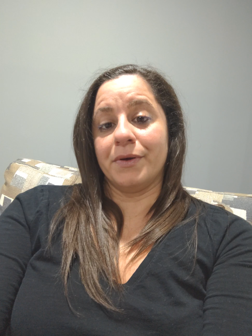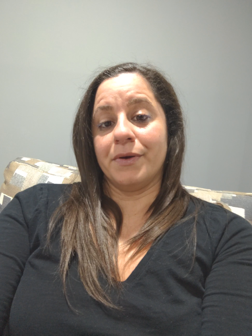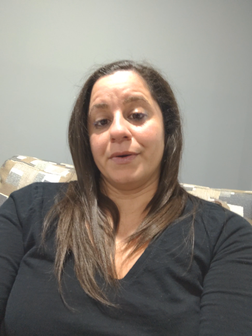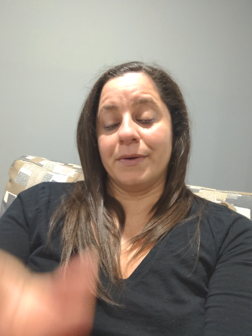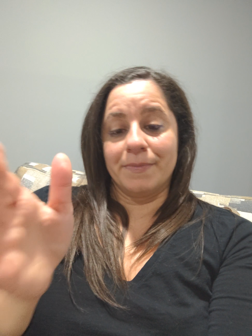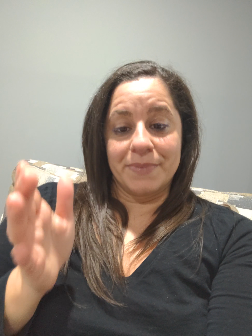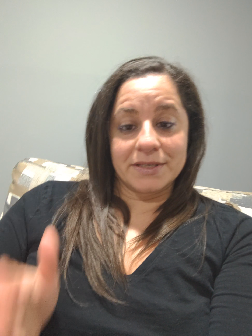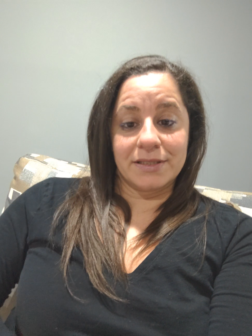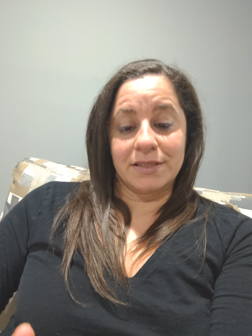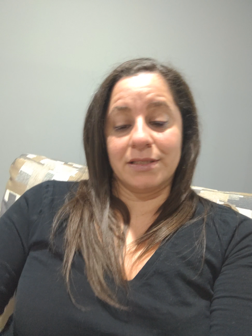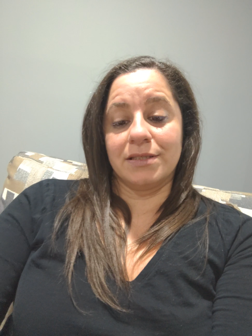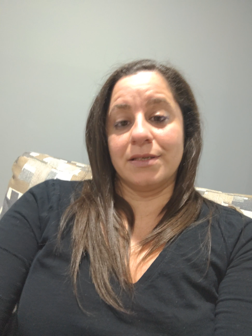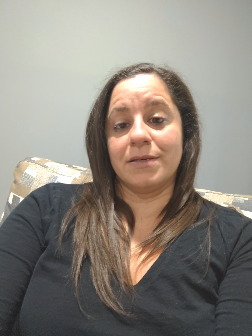beside